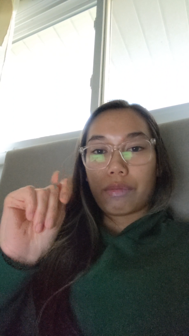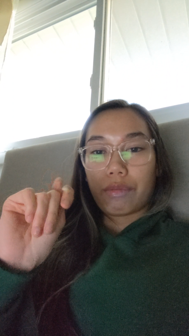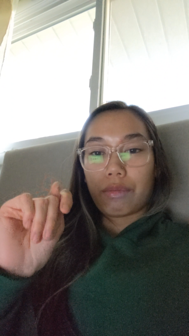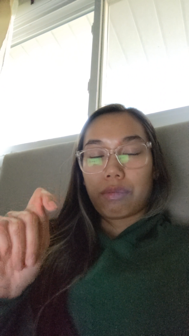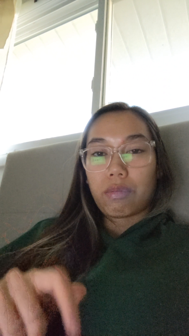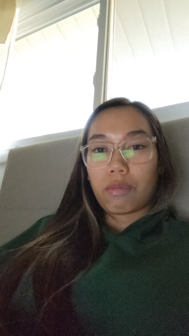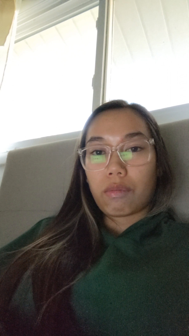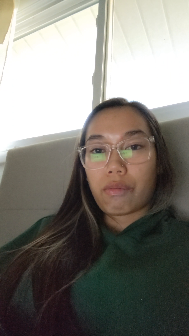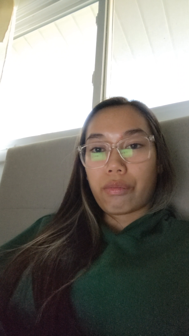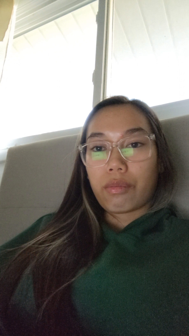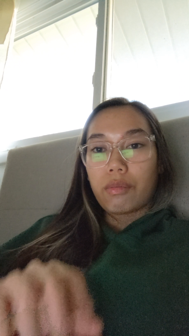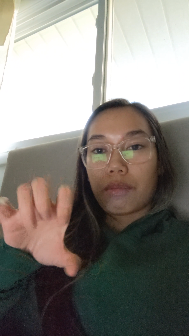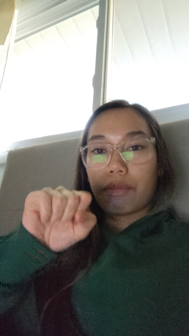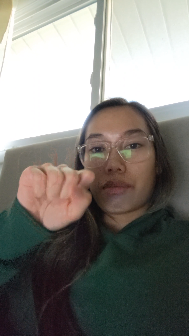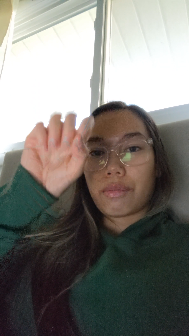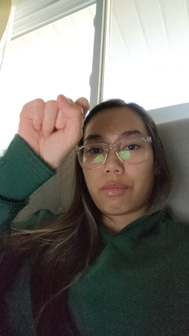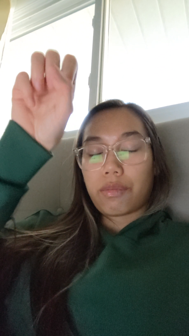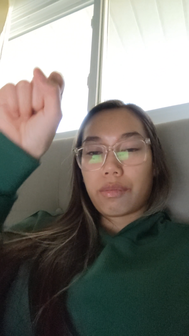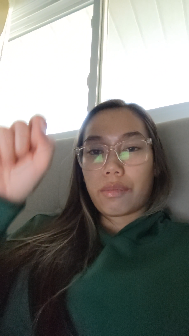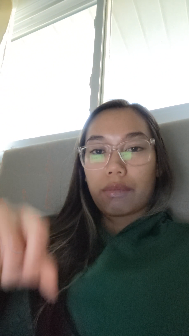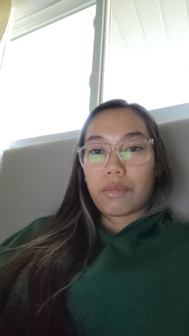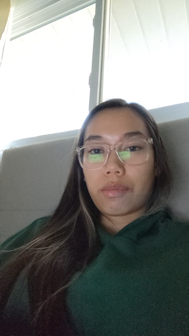ladder